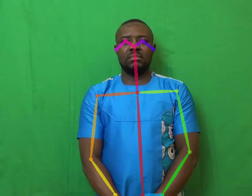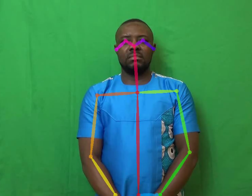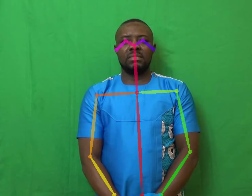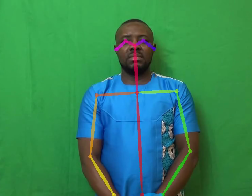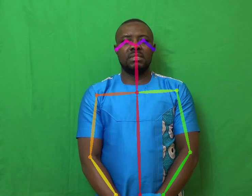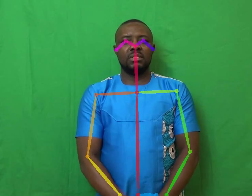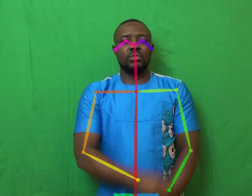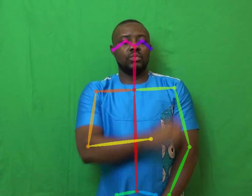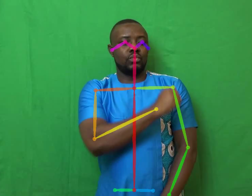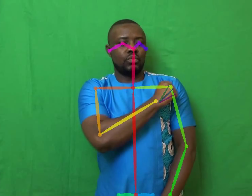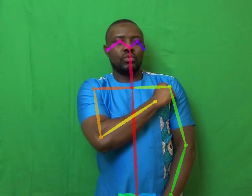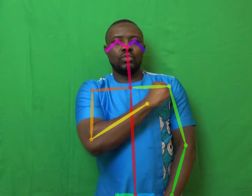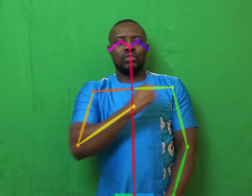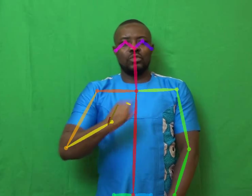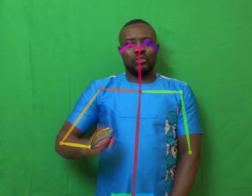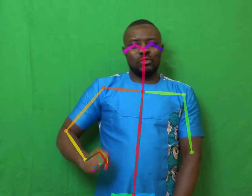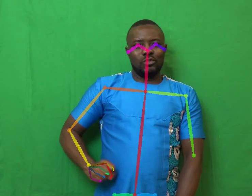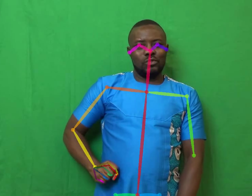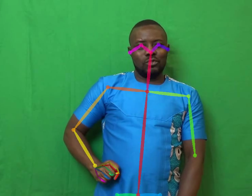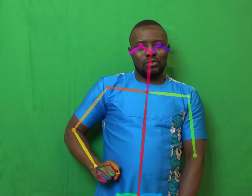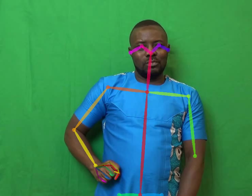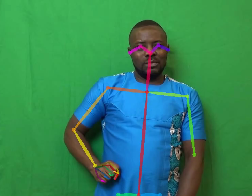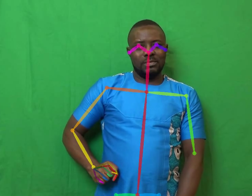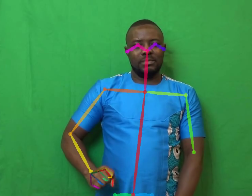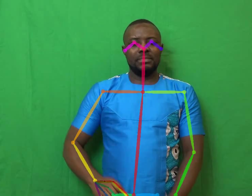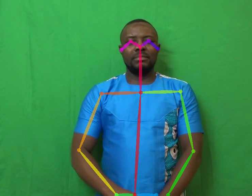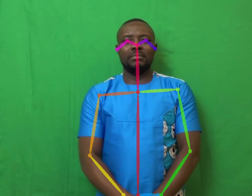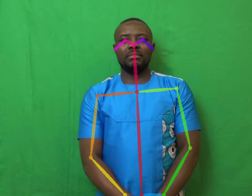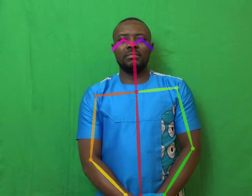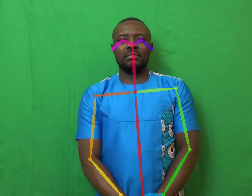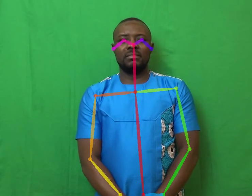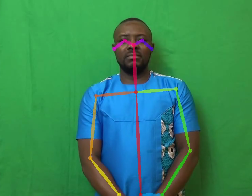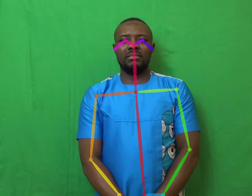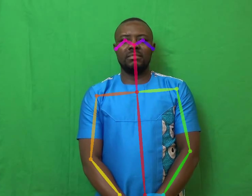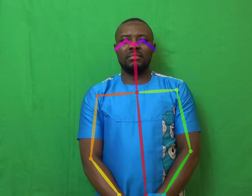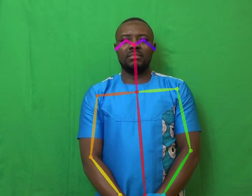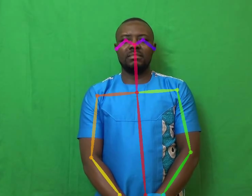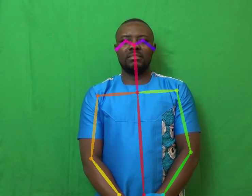Solomon